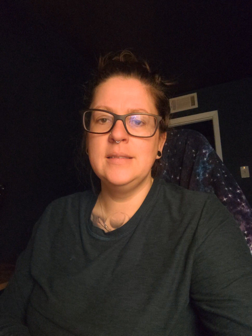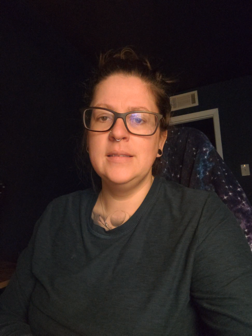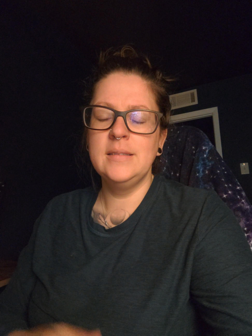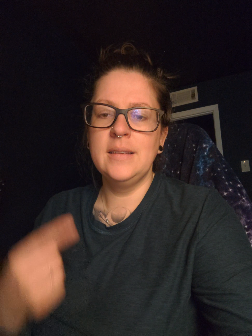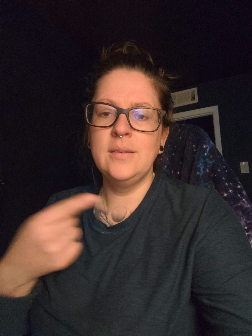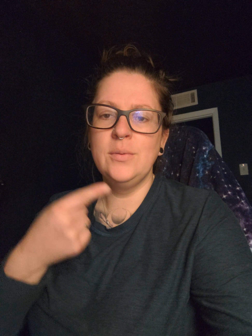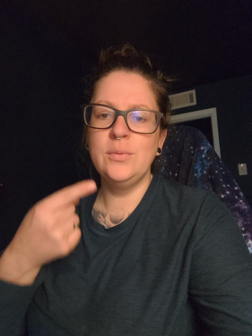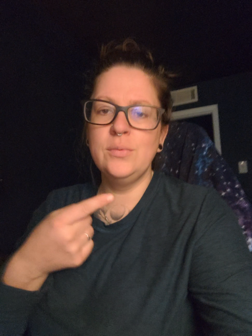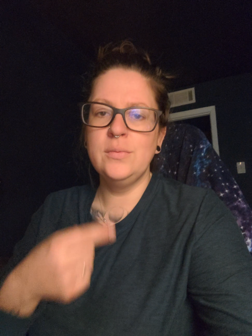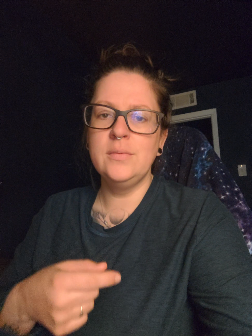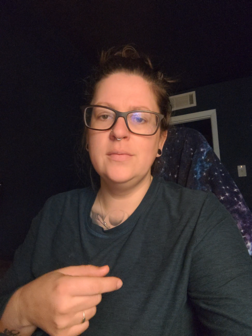owie